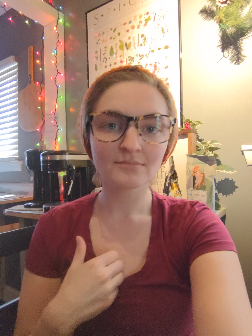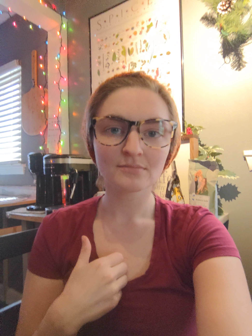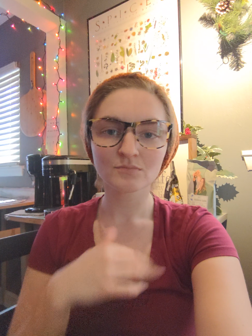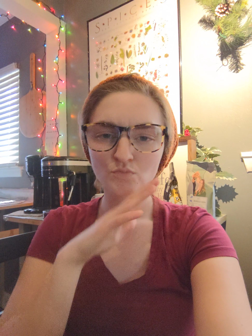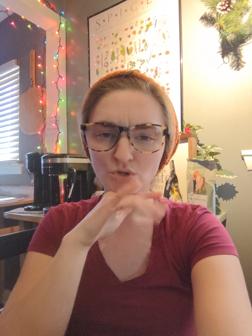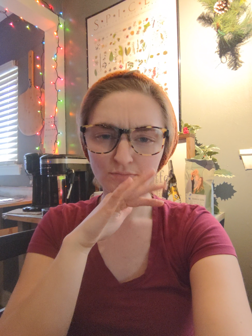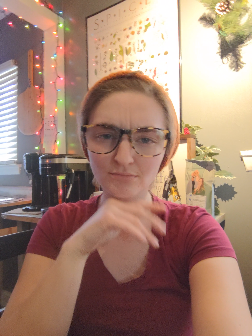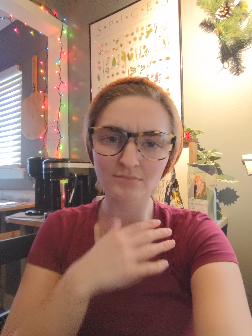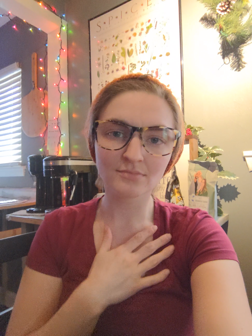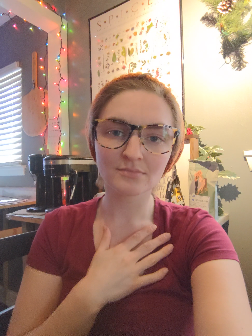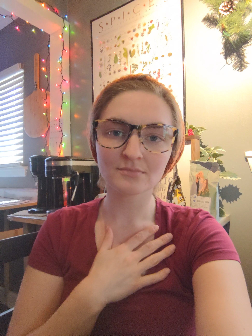dirty